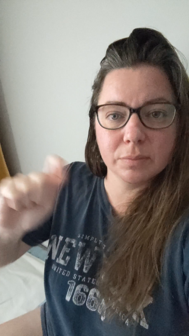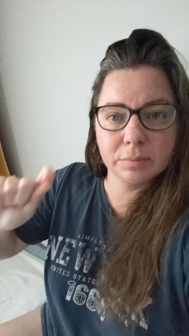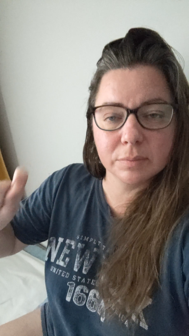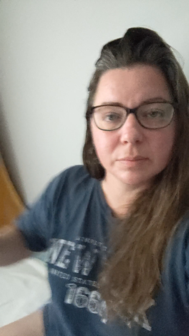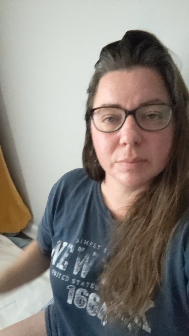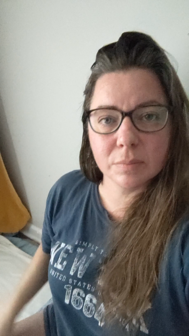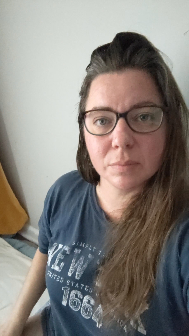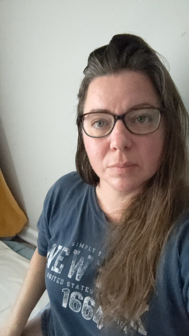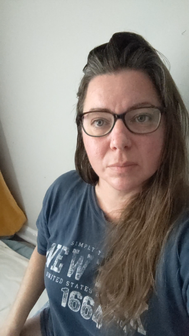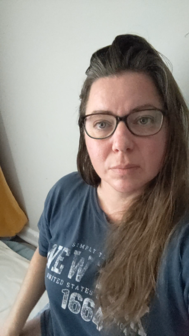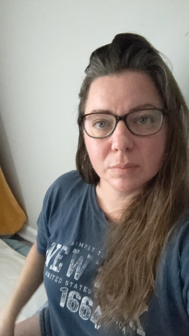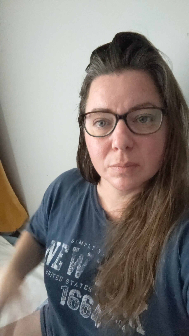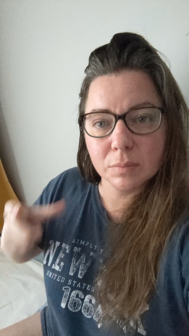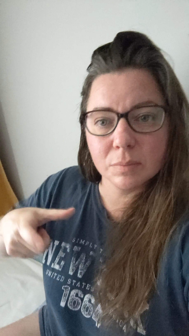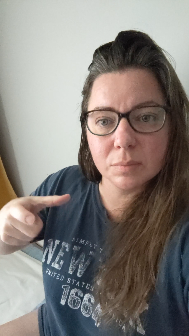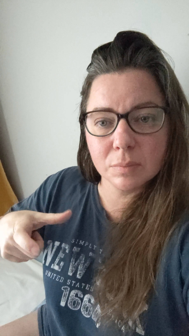plate